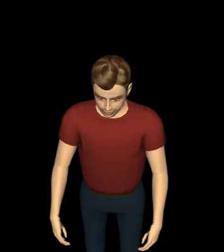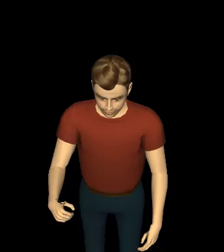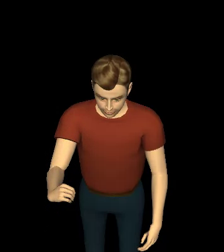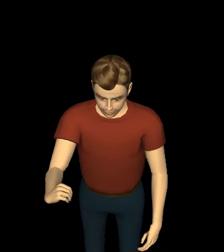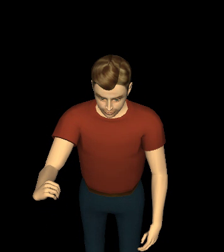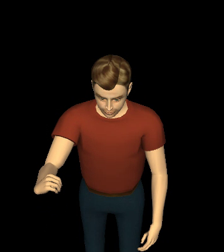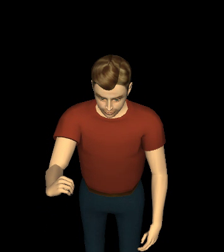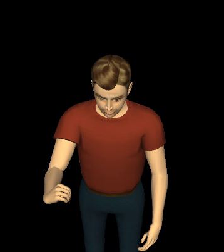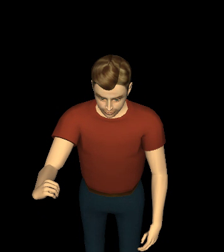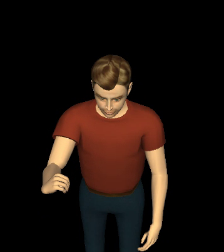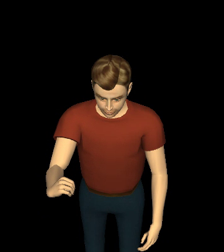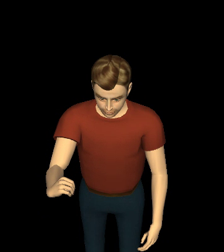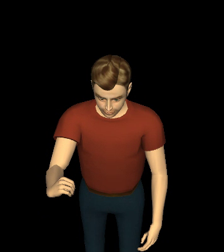أكتوبر